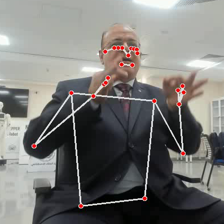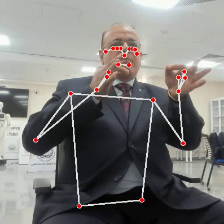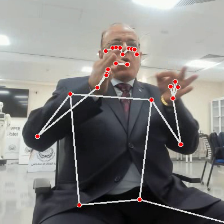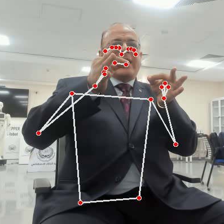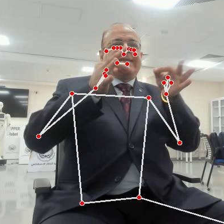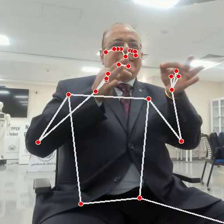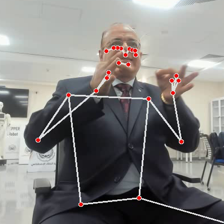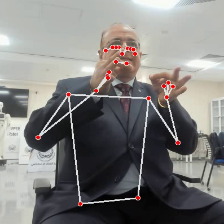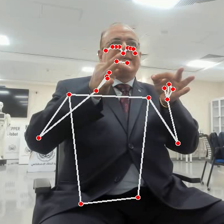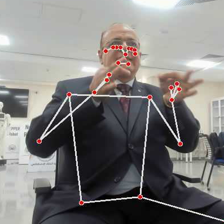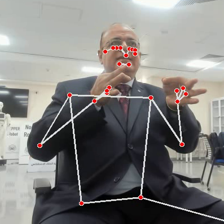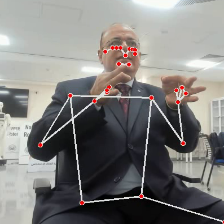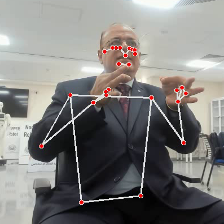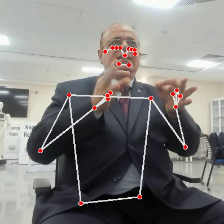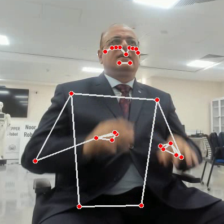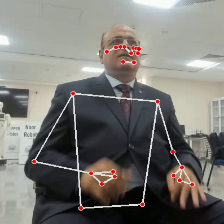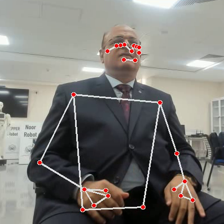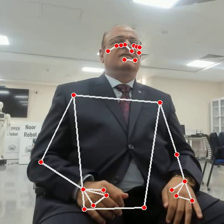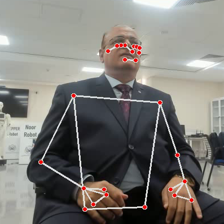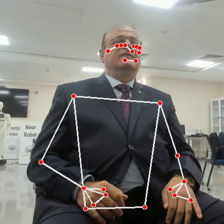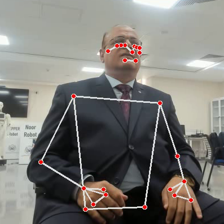mohands